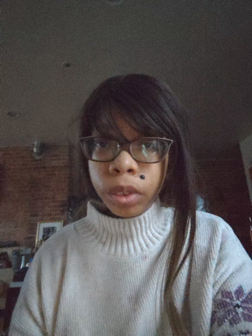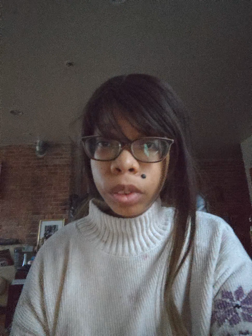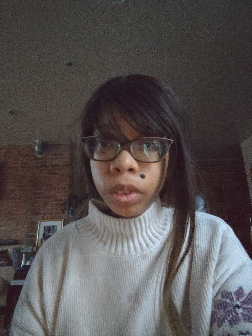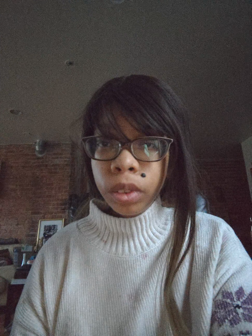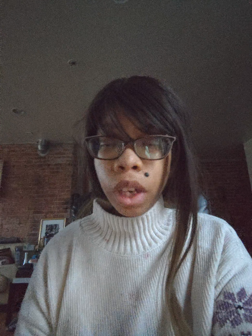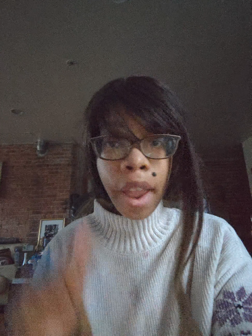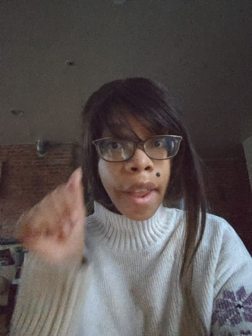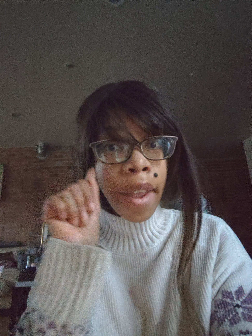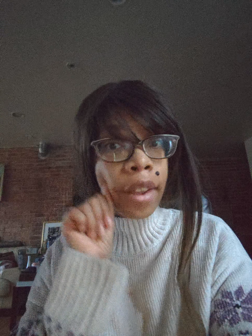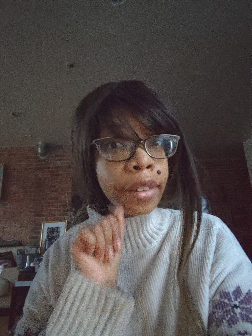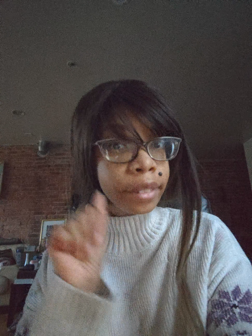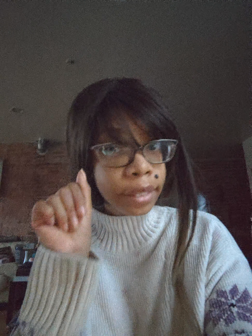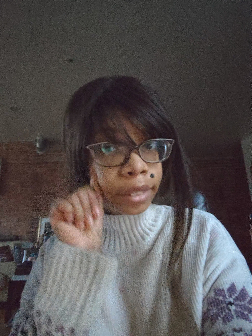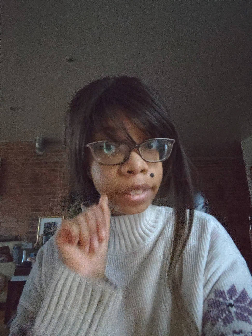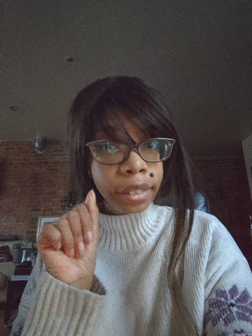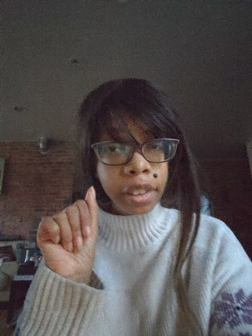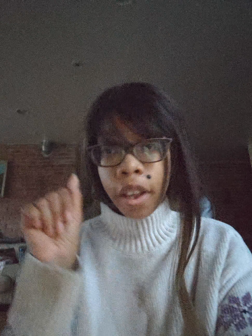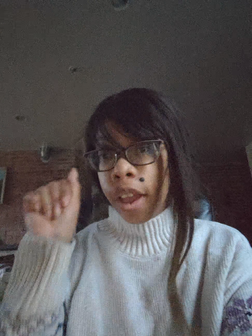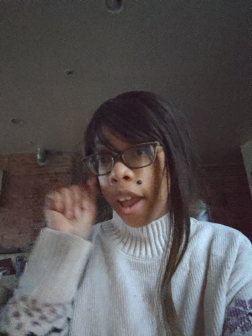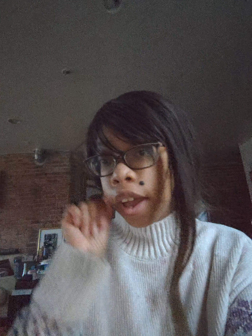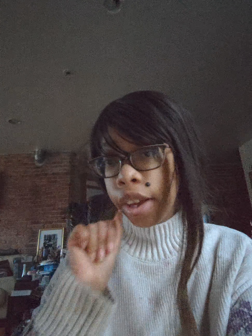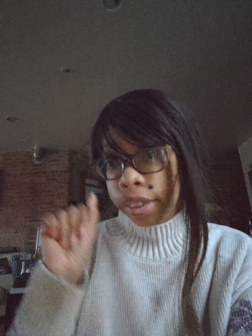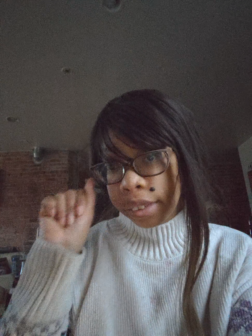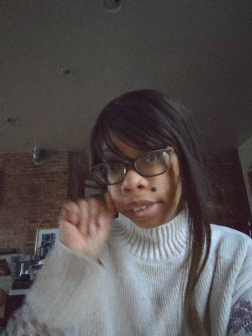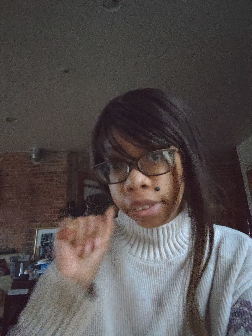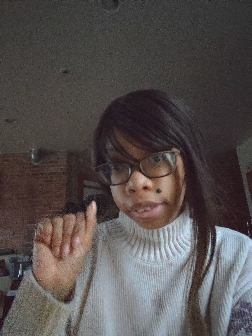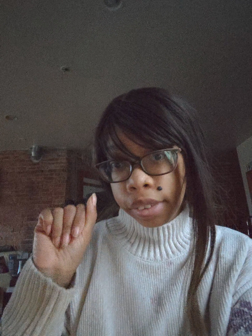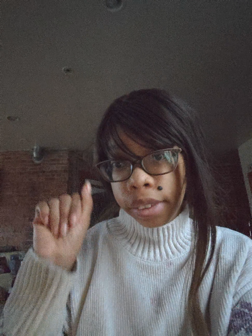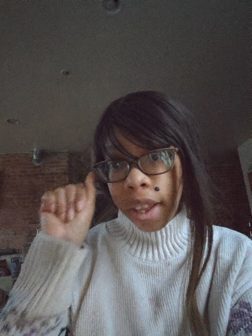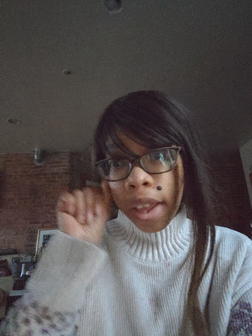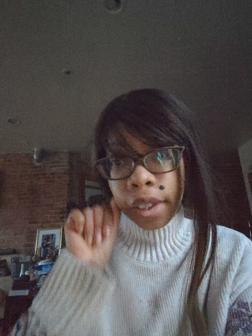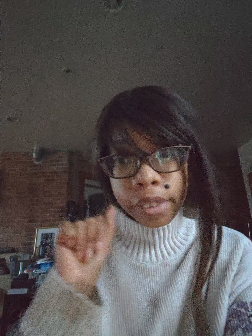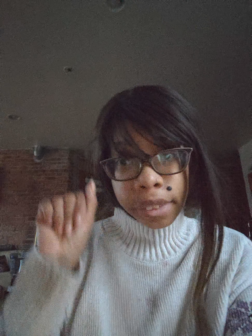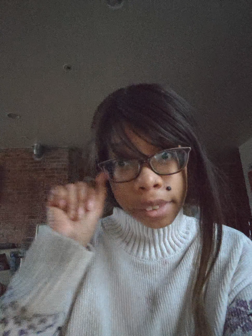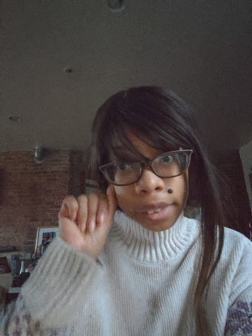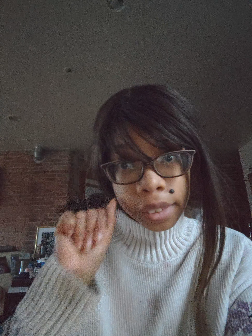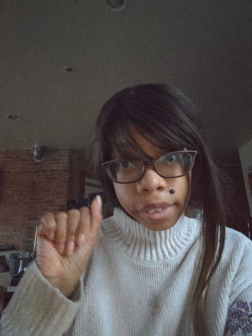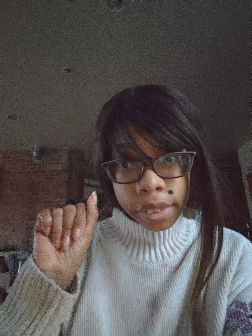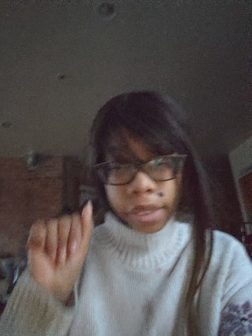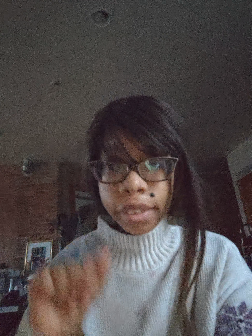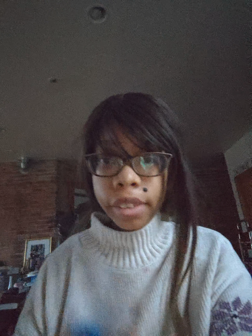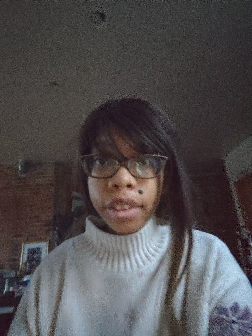aunt